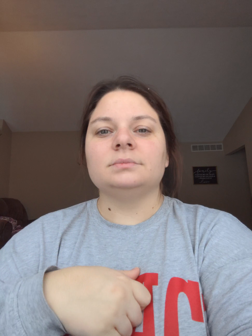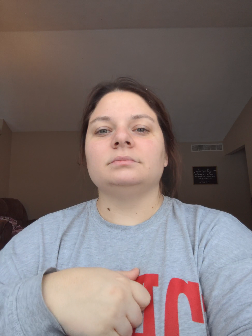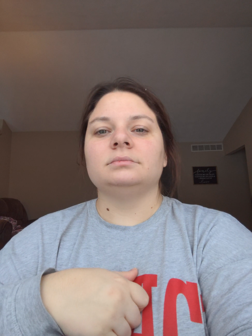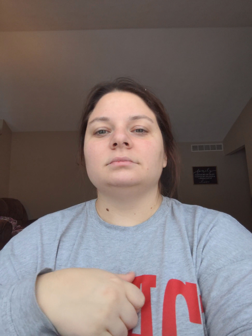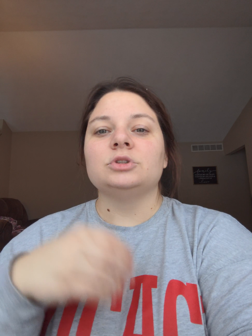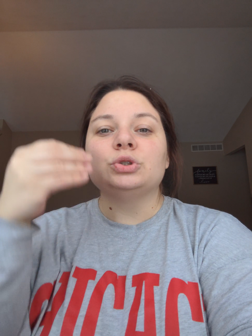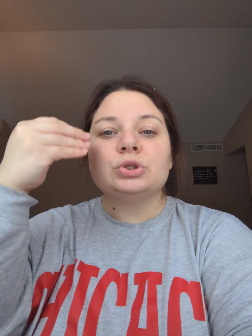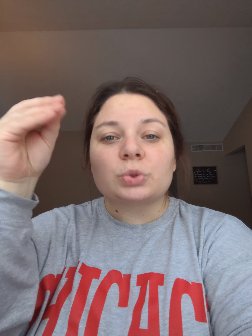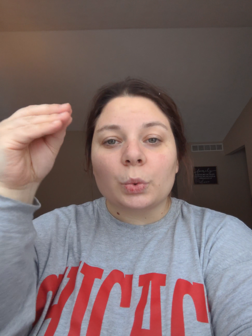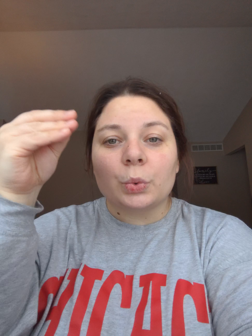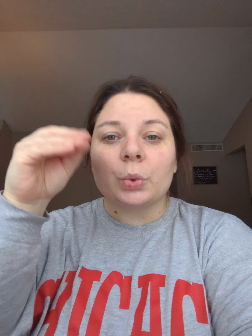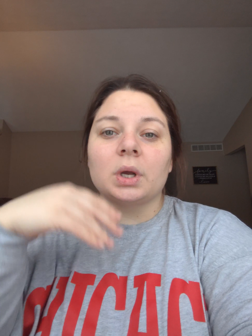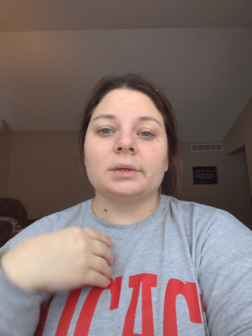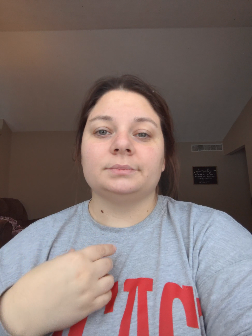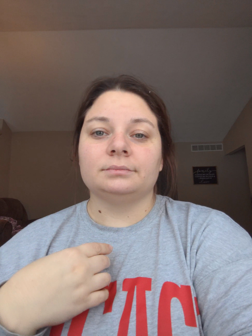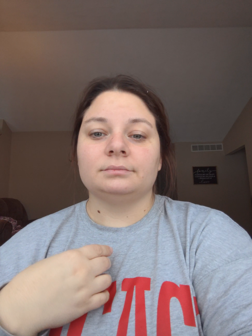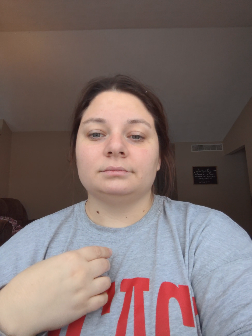store